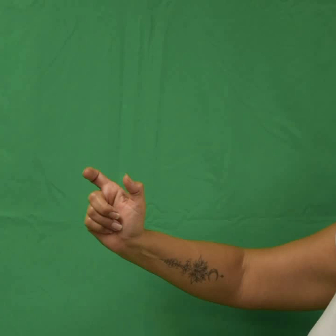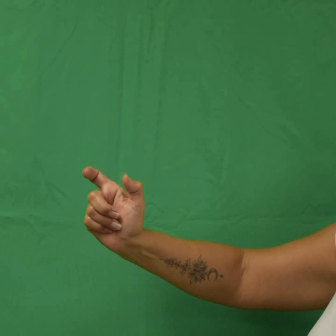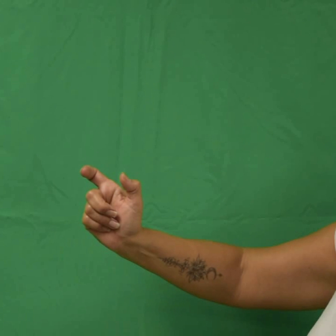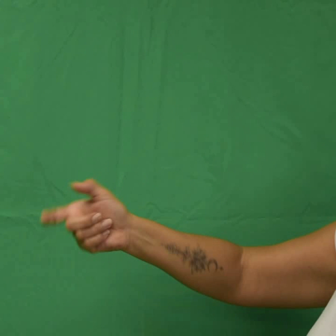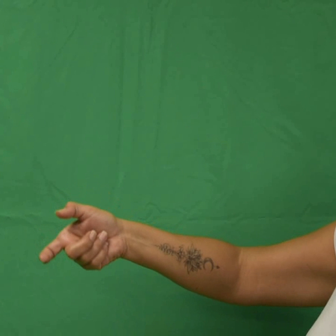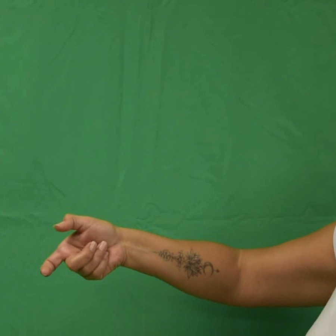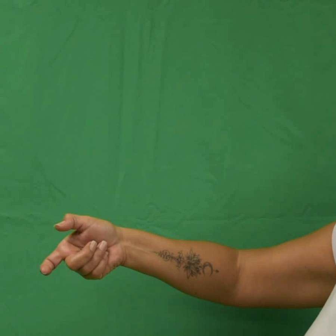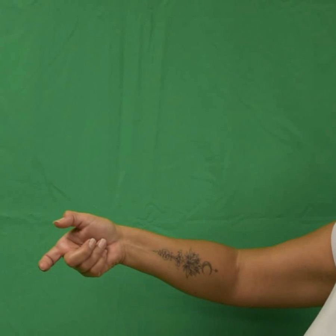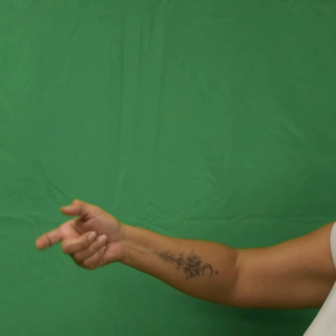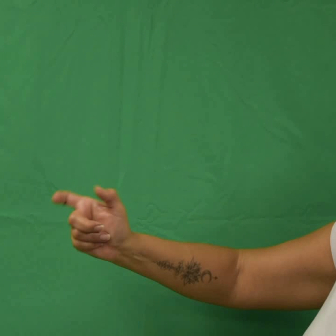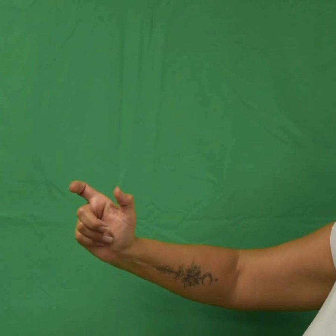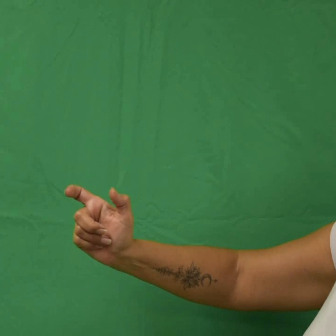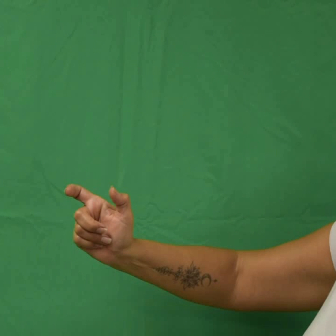Q